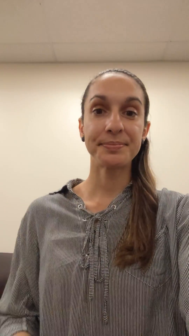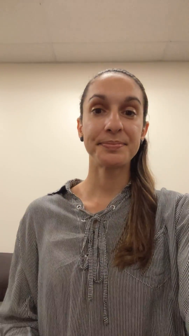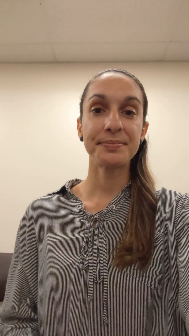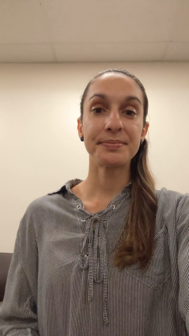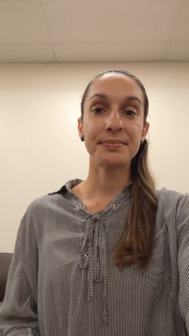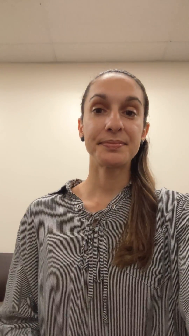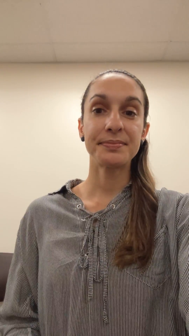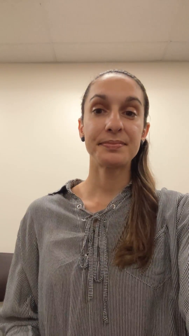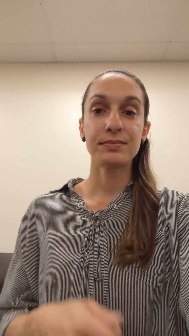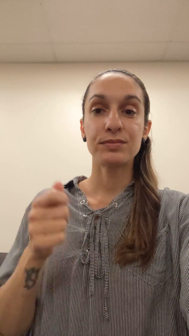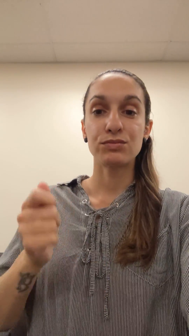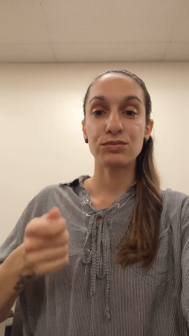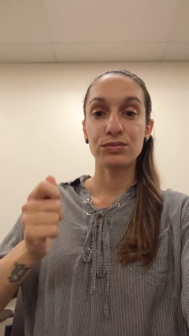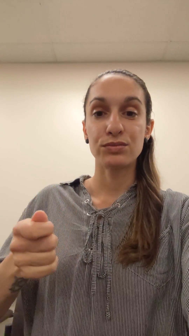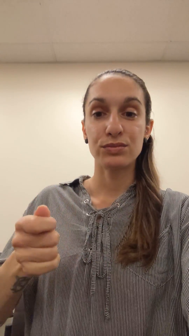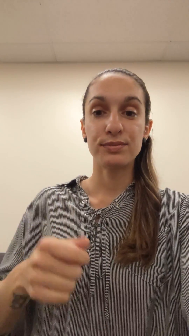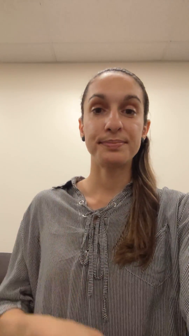cart